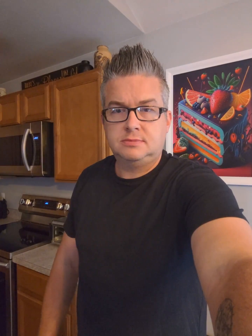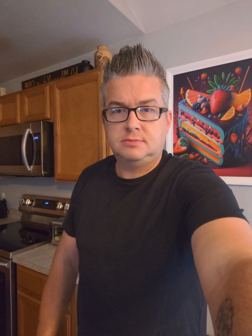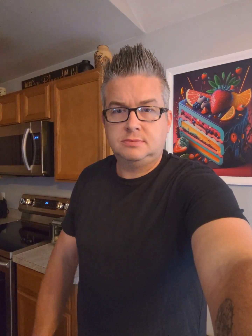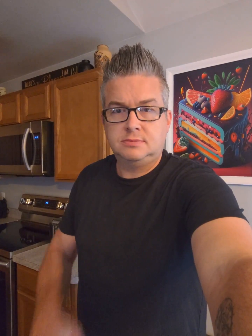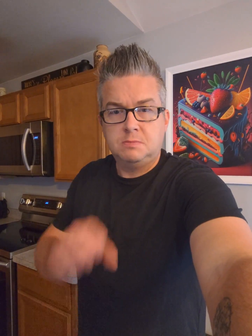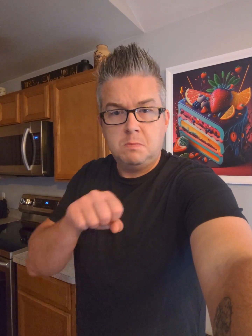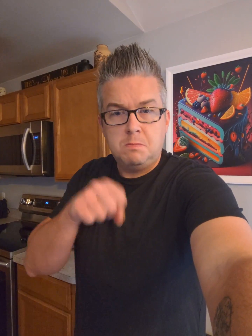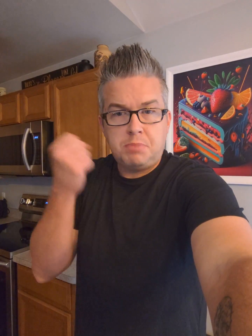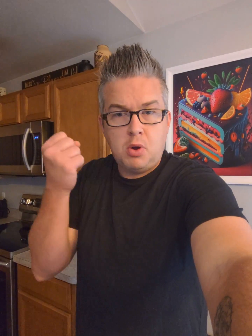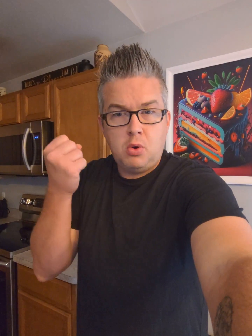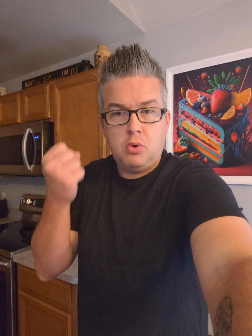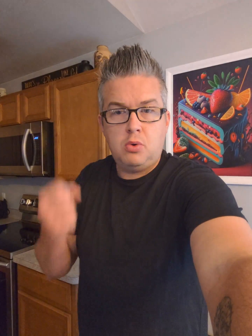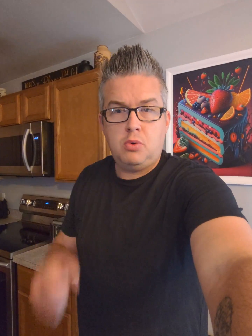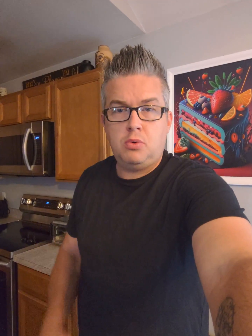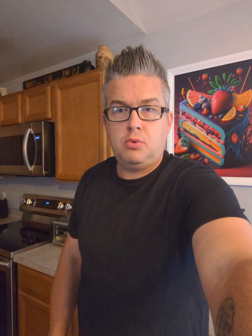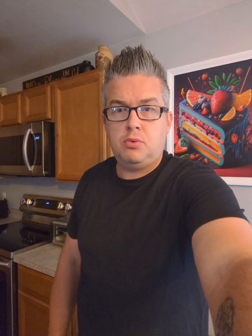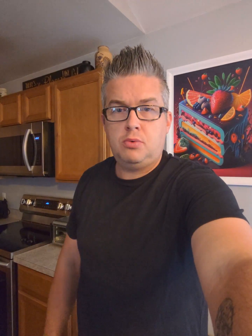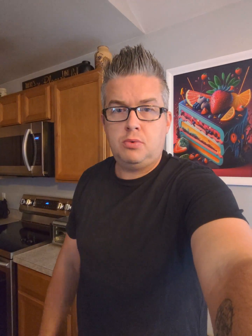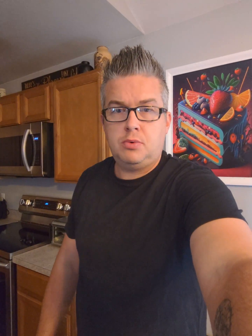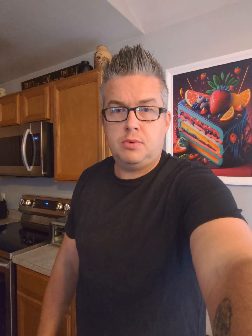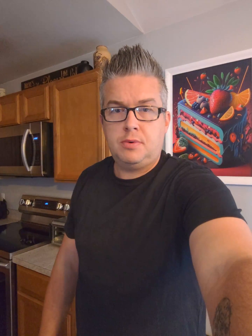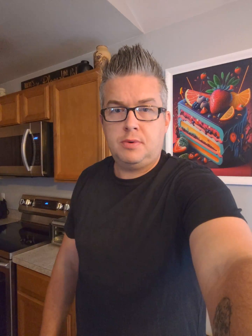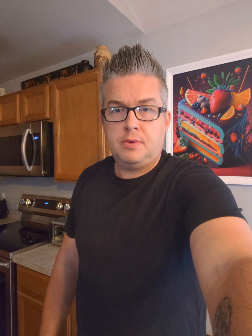break